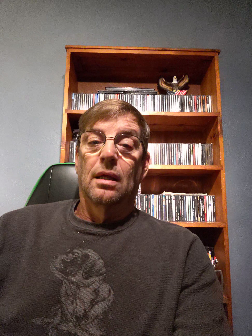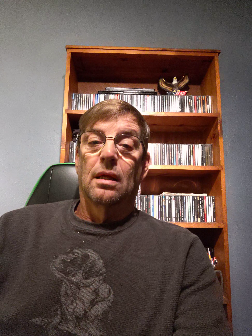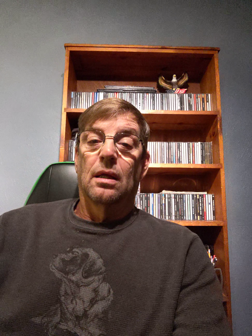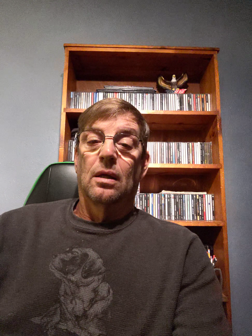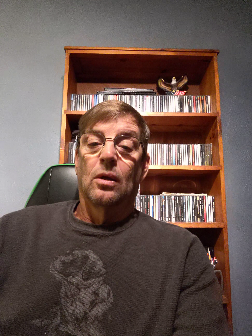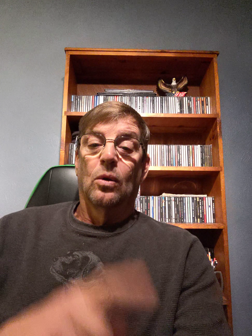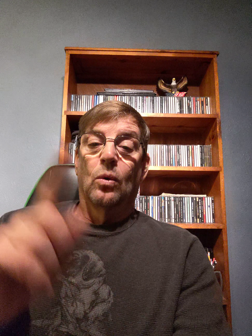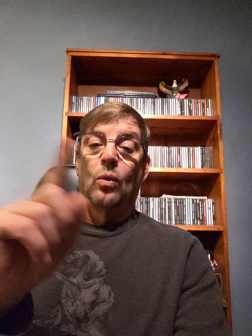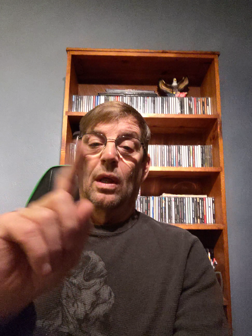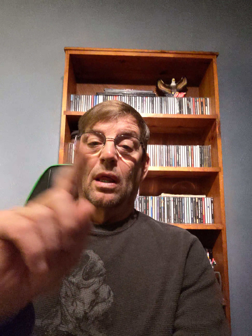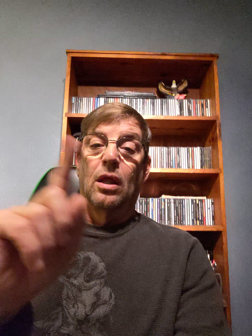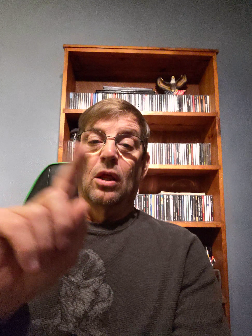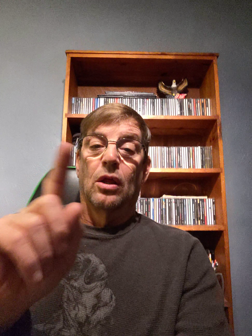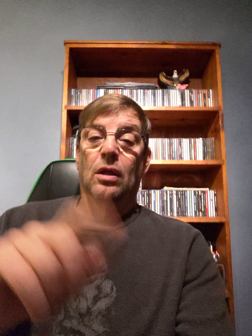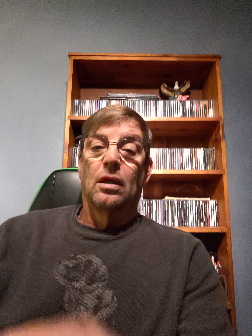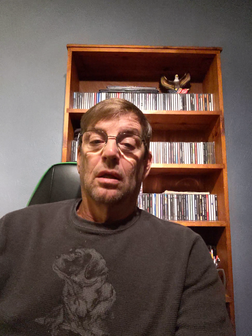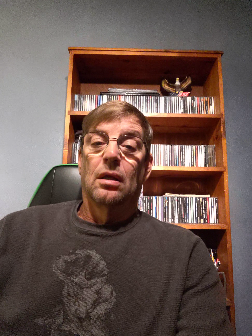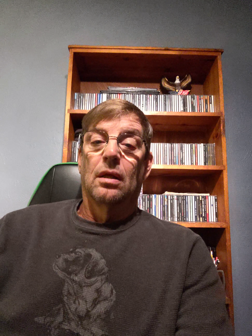where